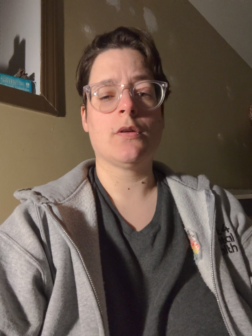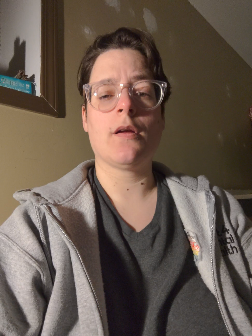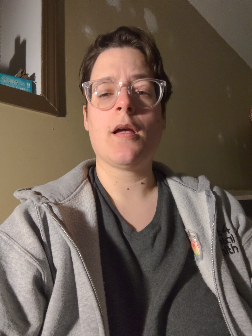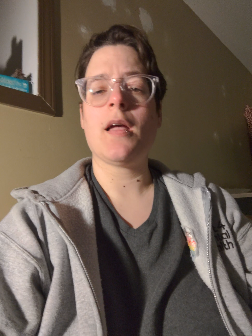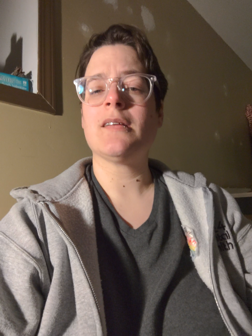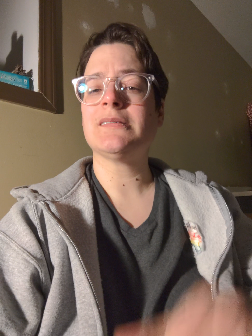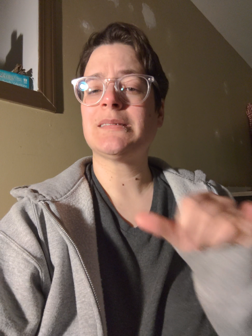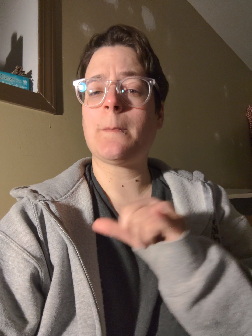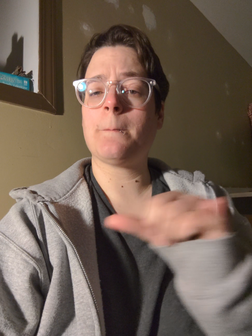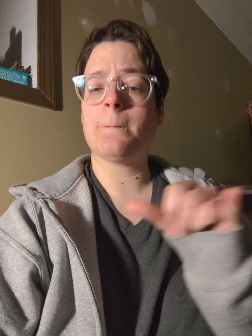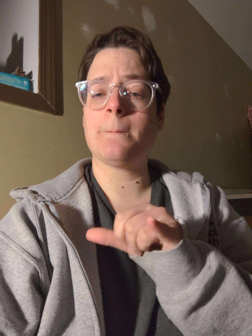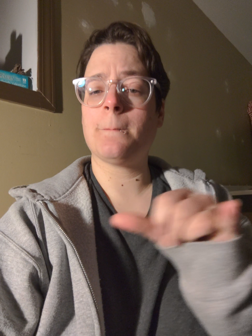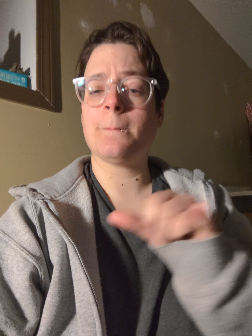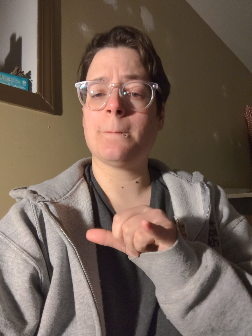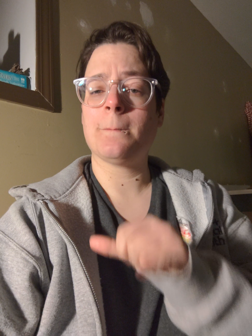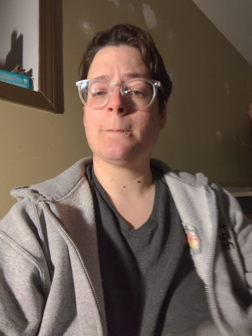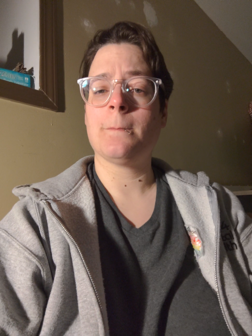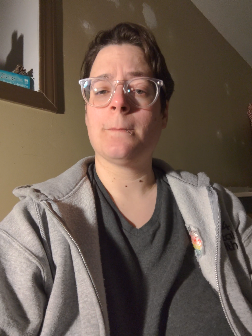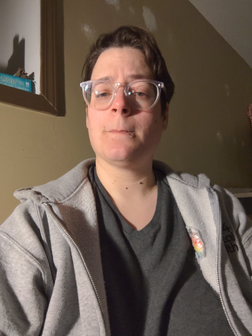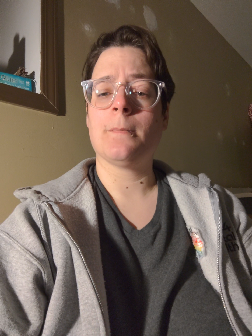same